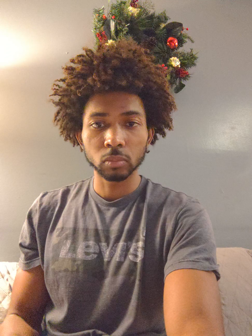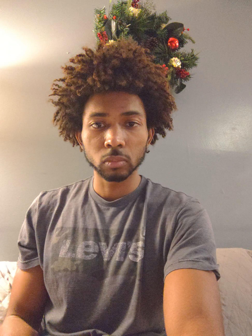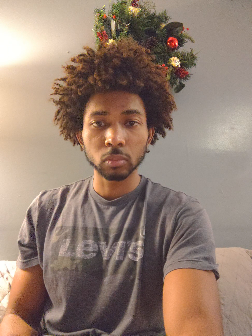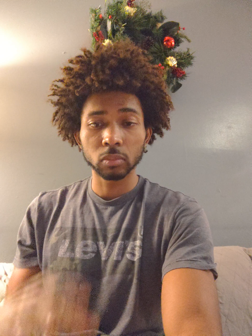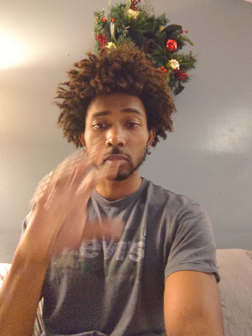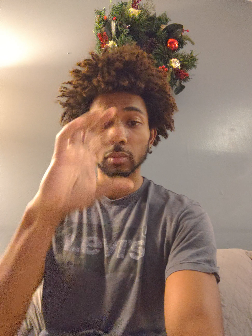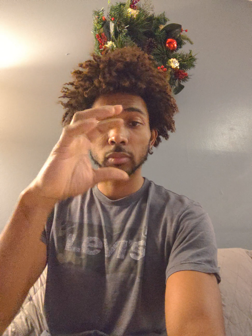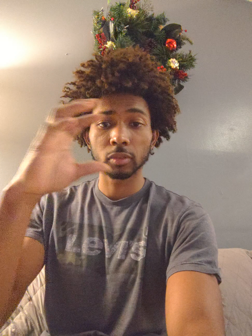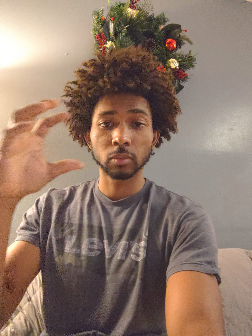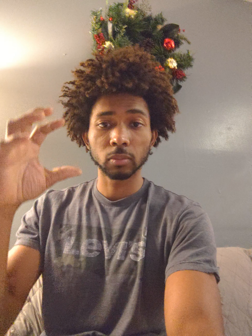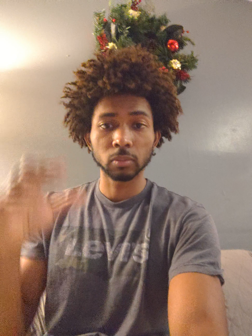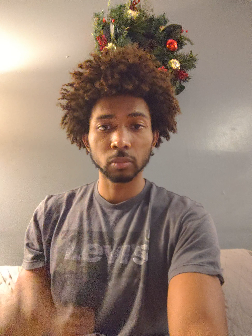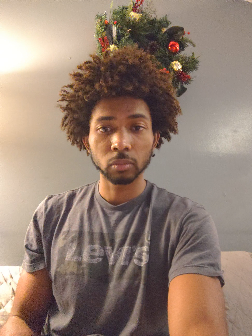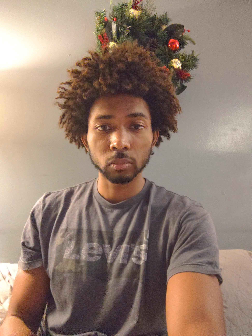cloud